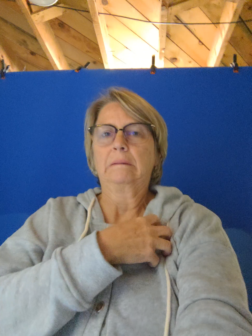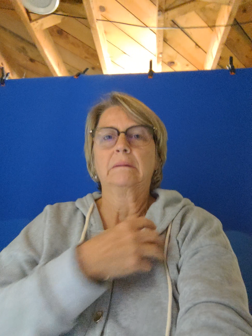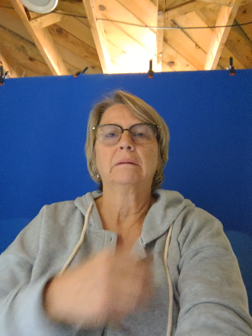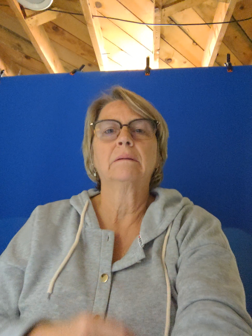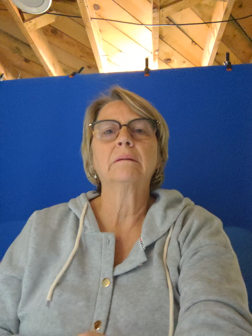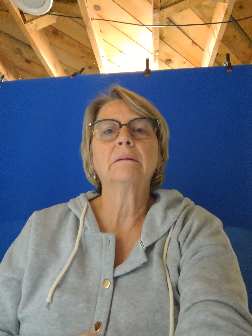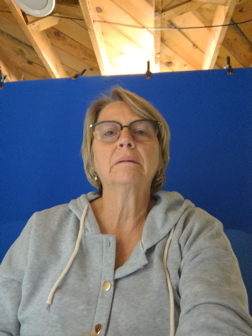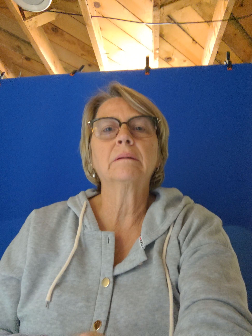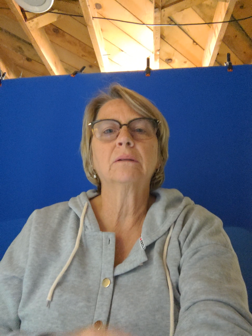police